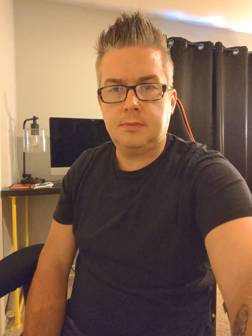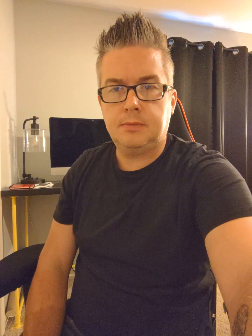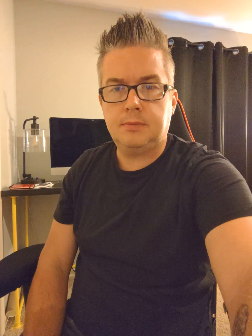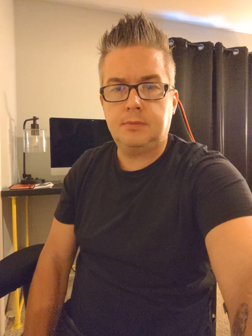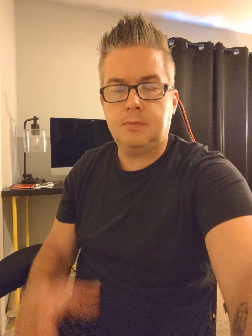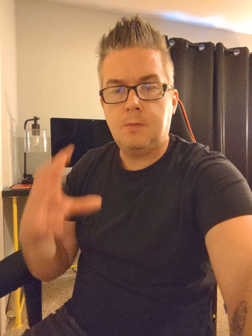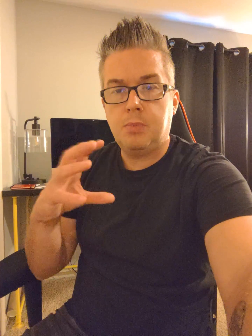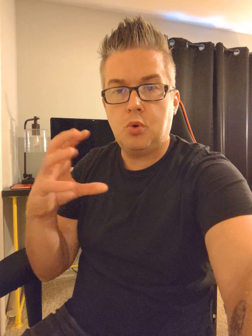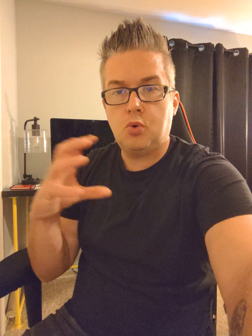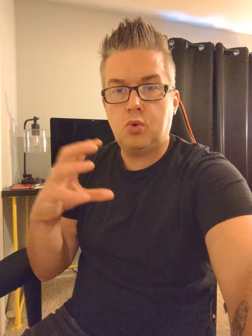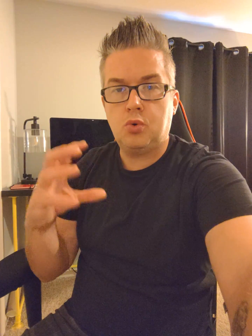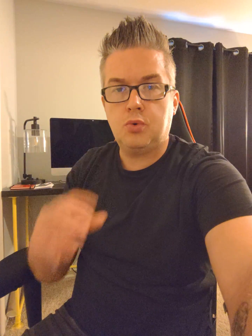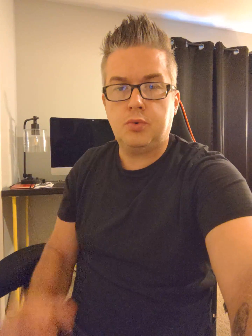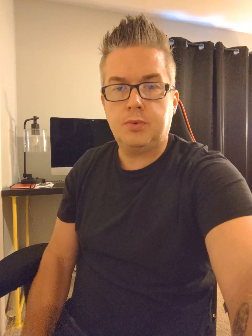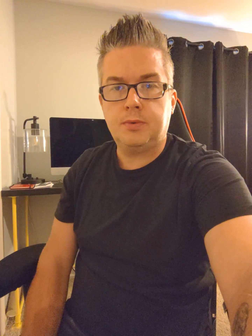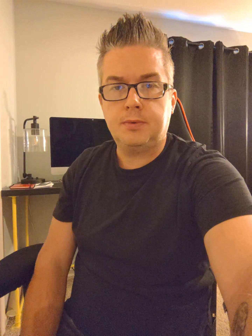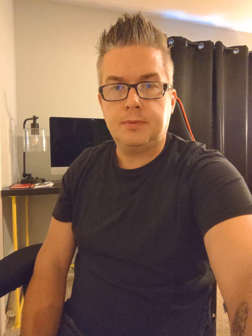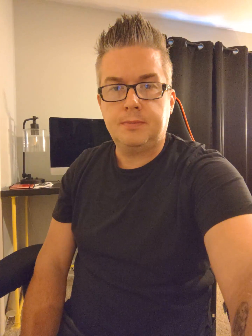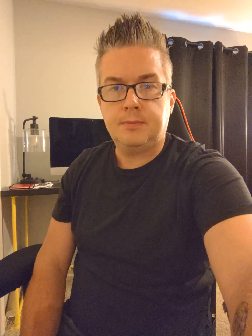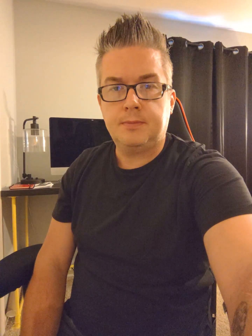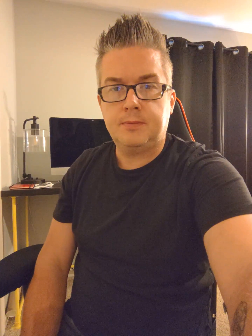ball